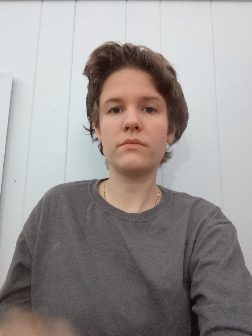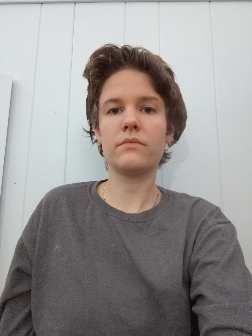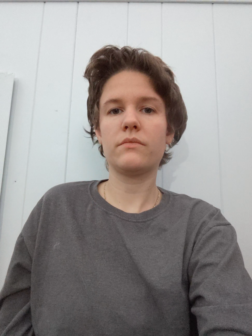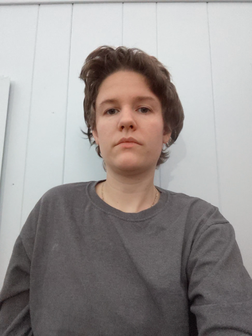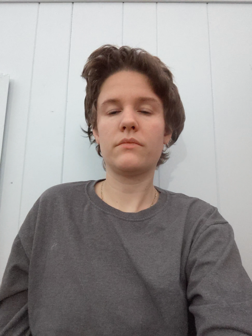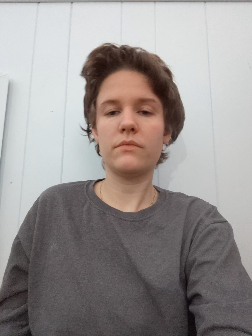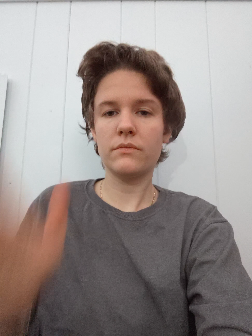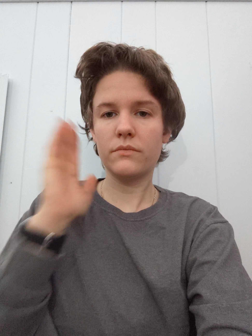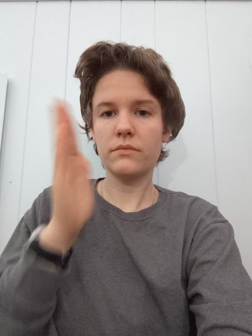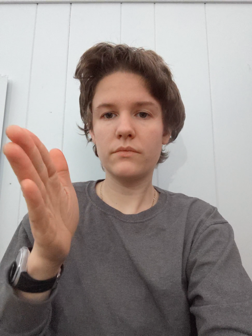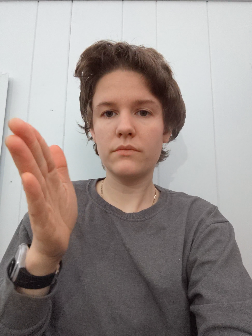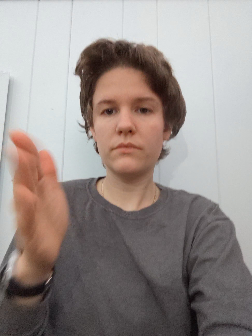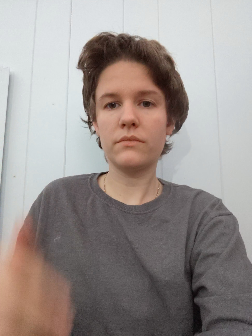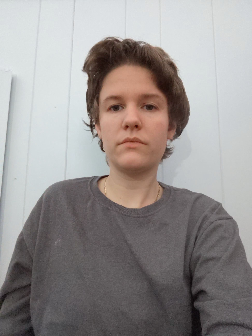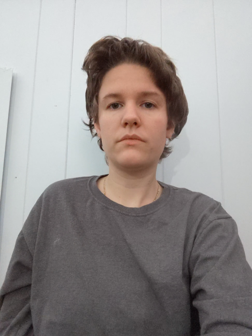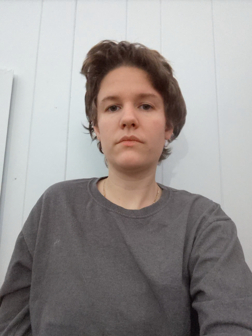will